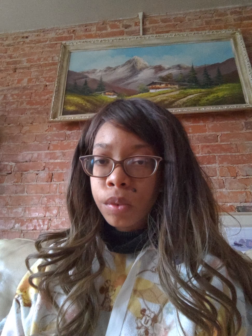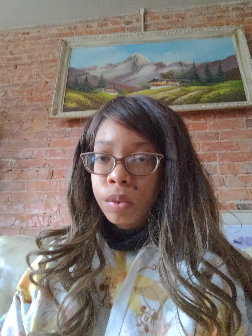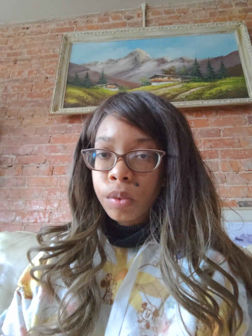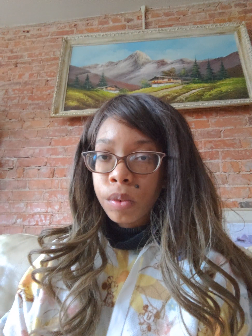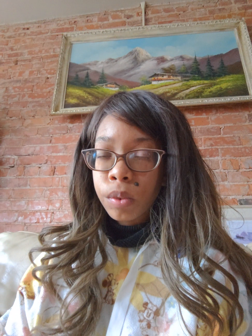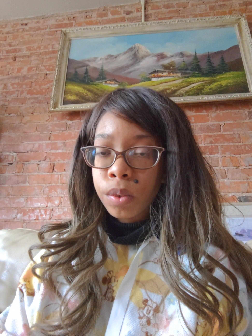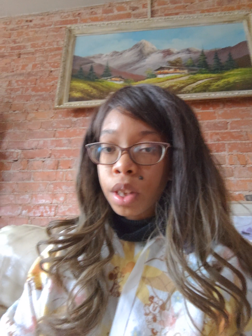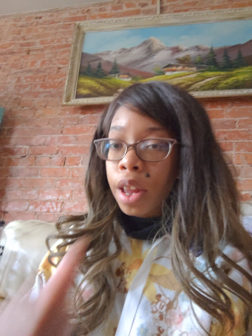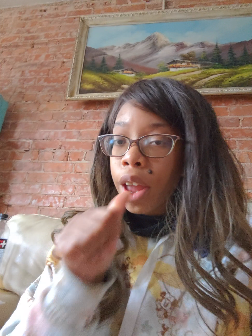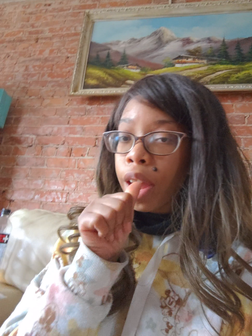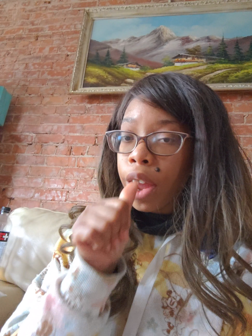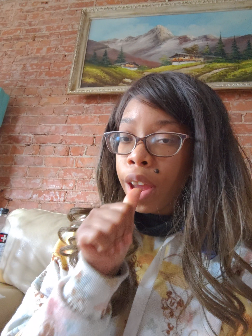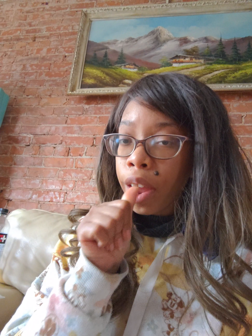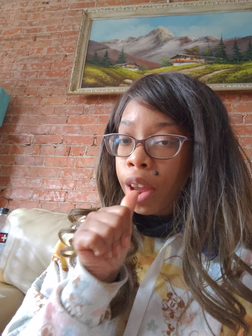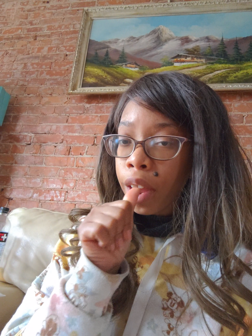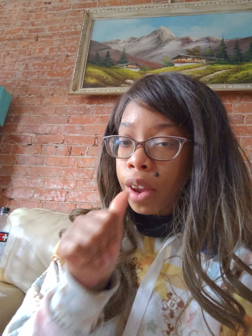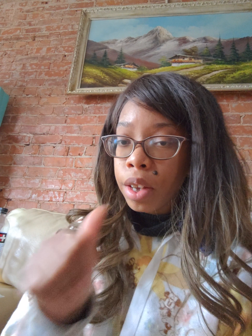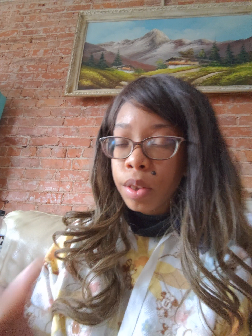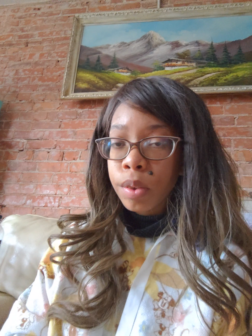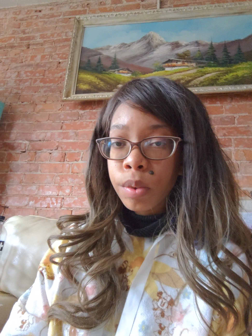nuts